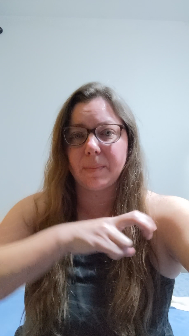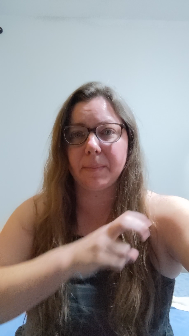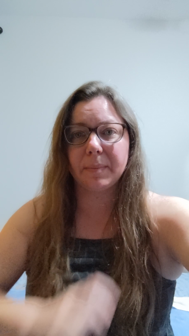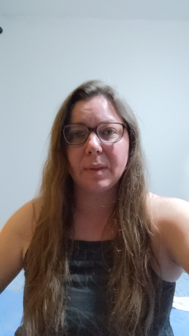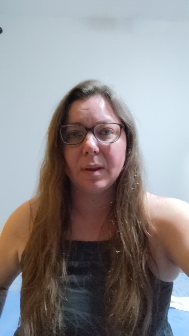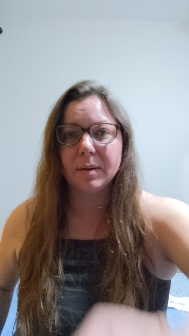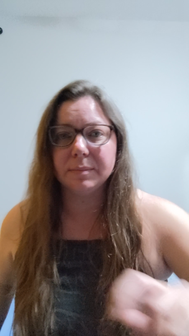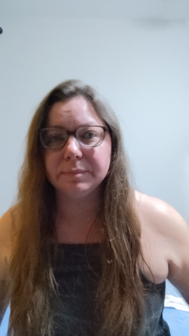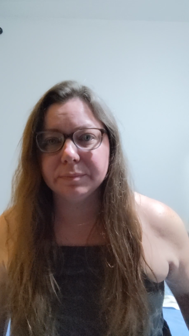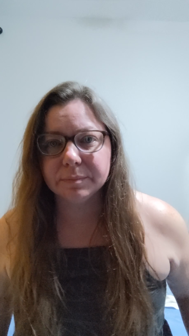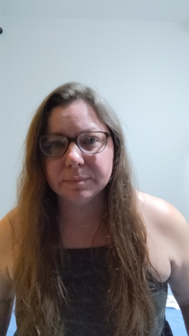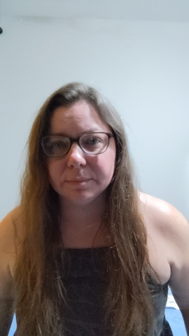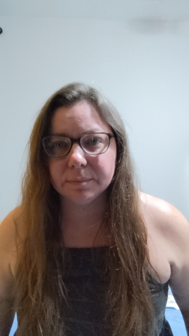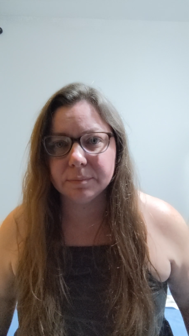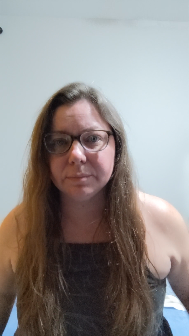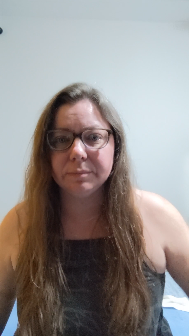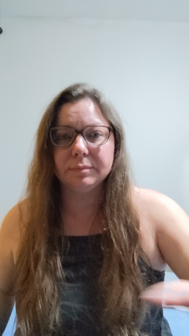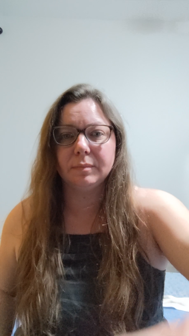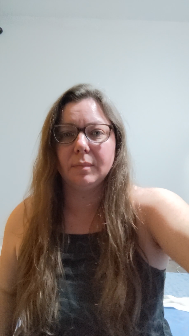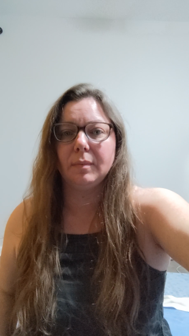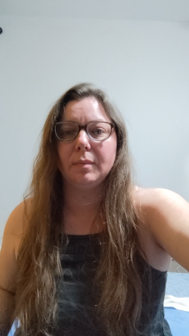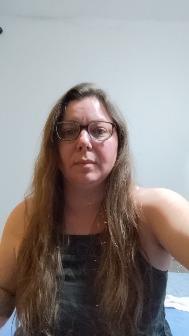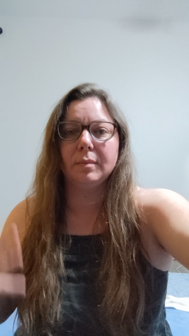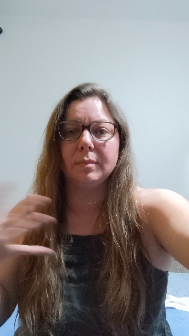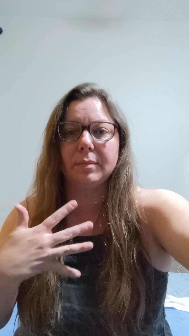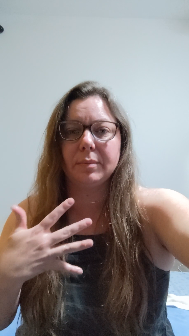scared